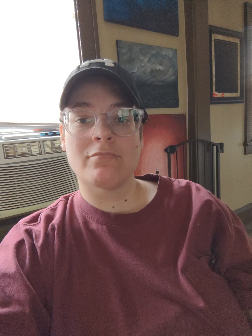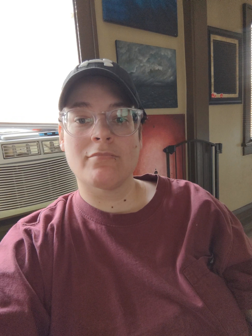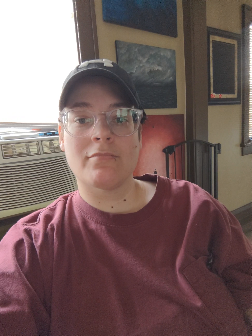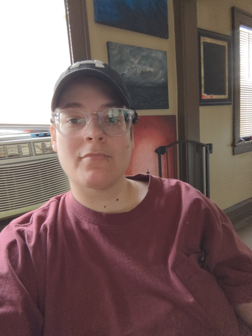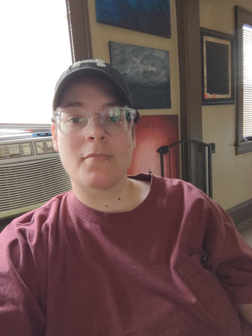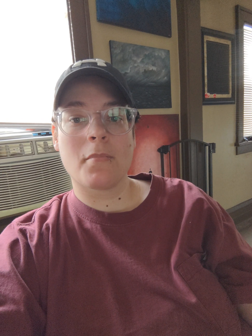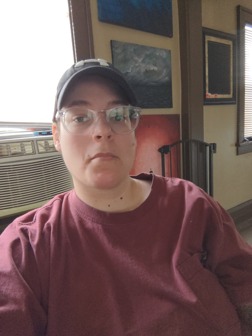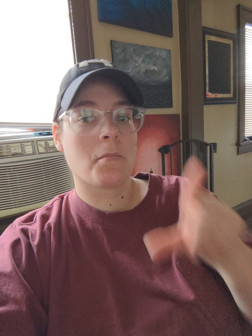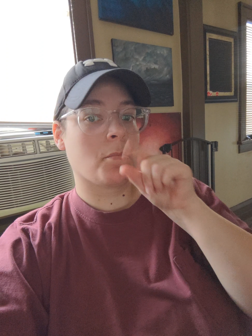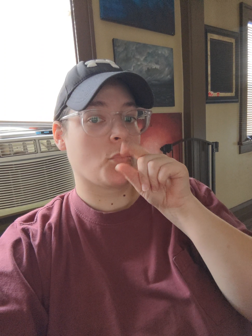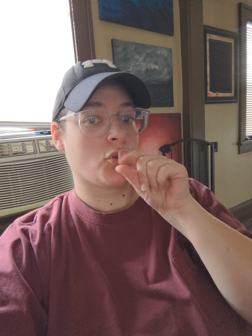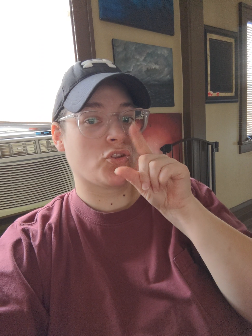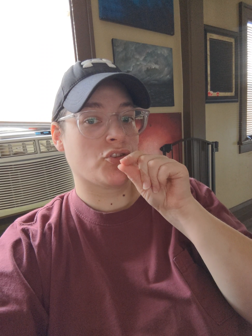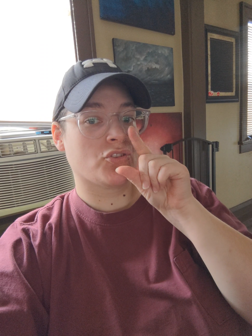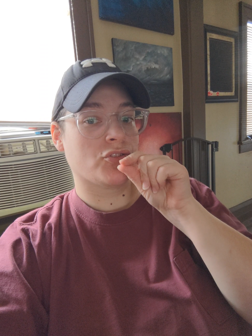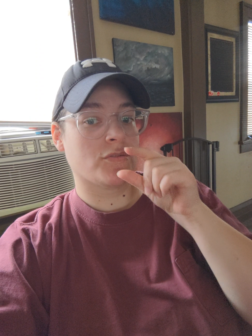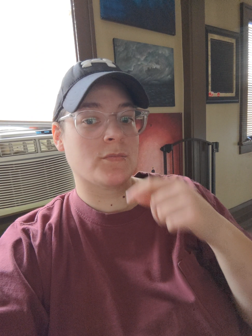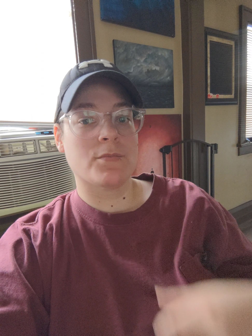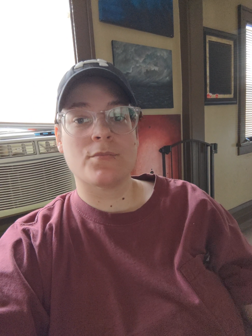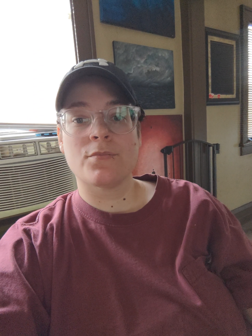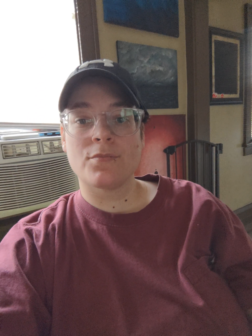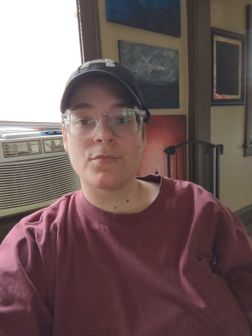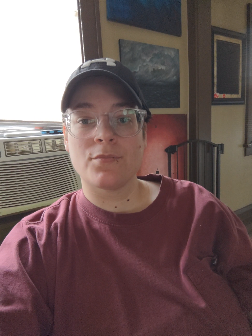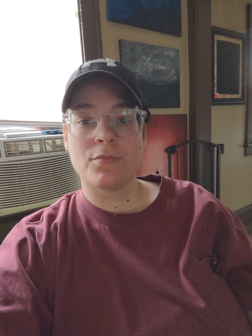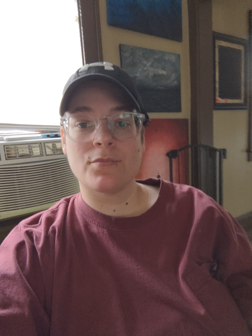bird